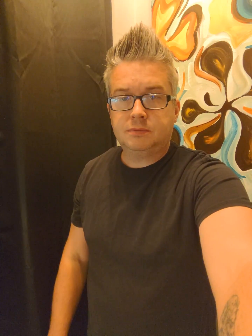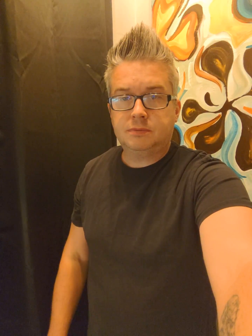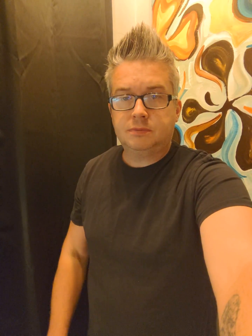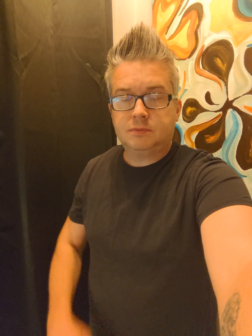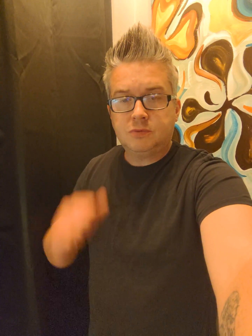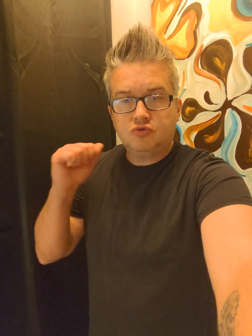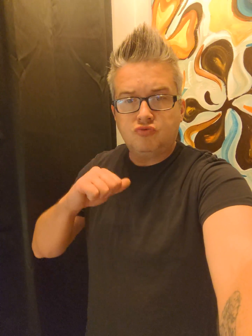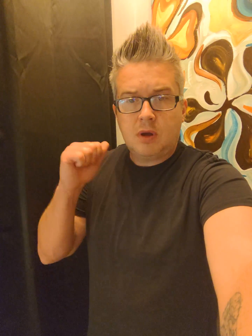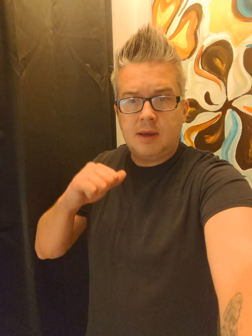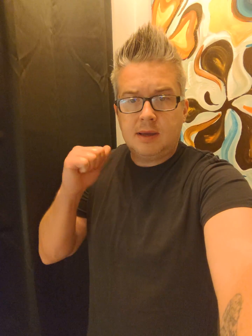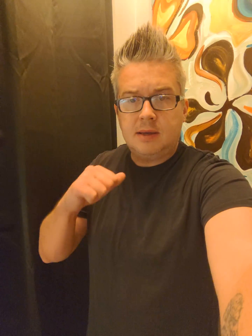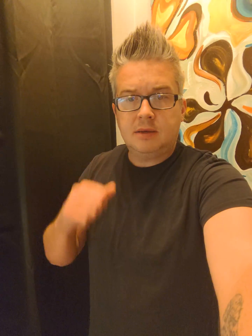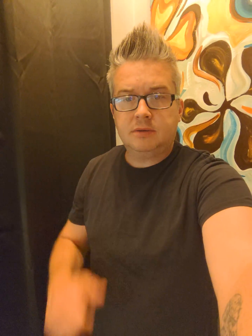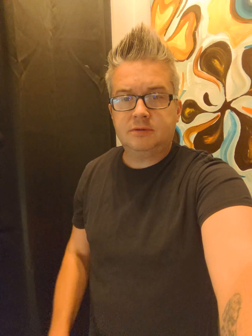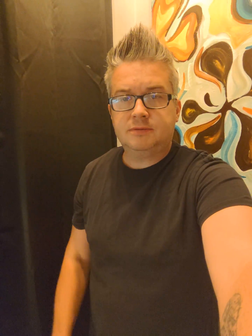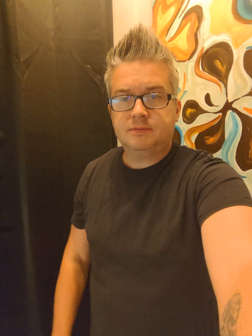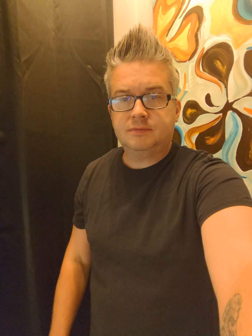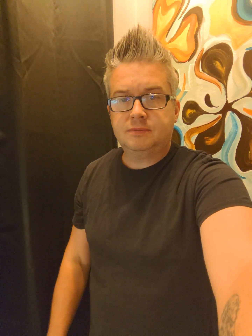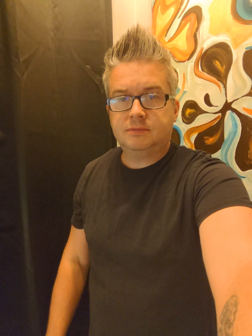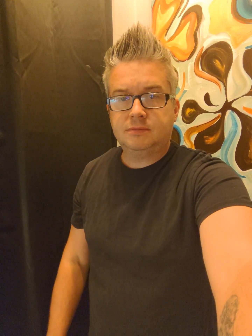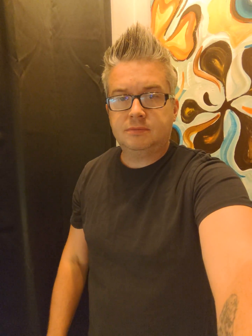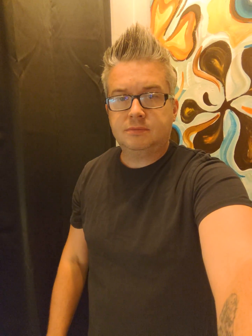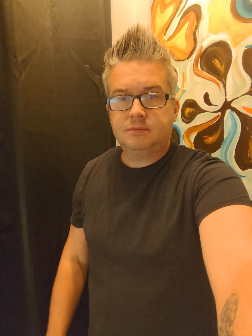rock